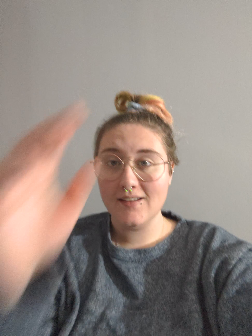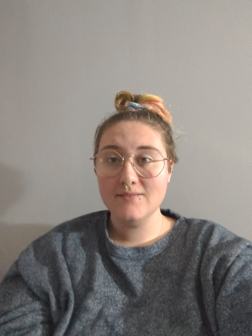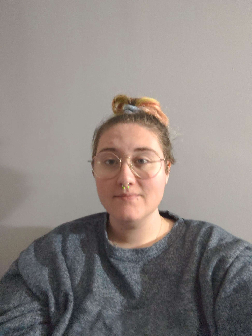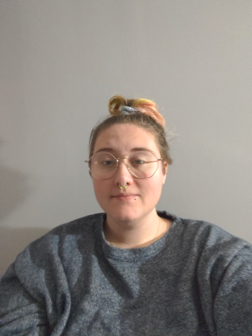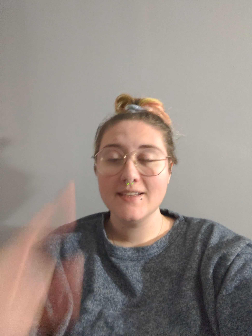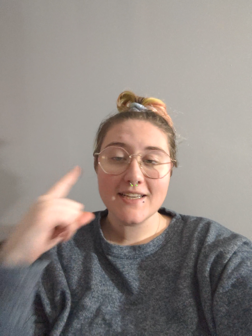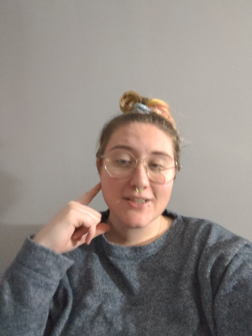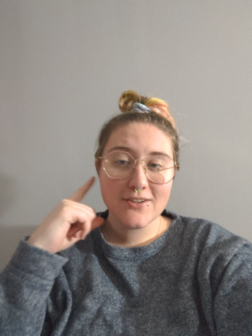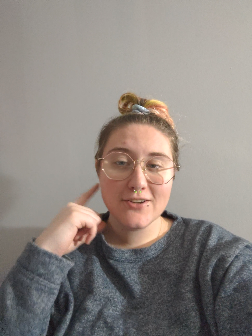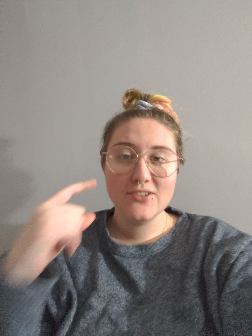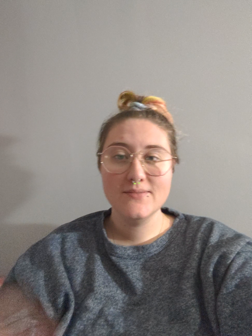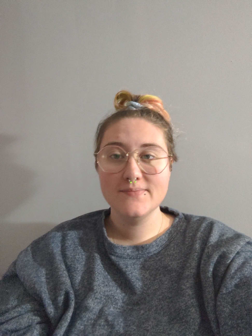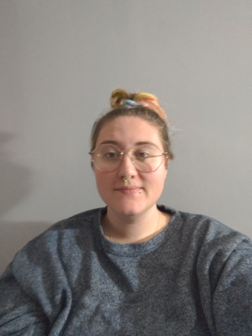ear